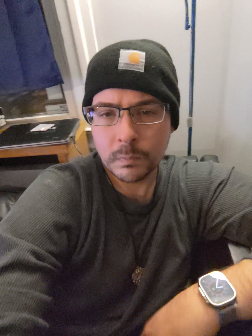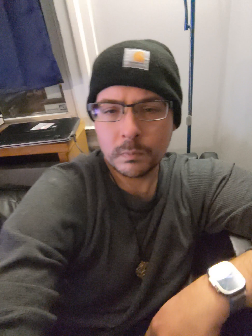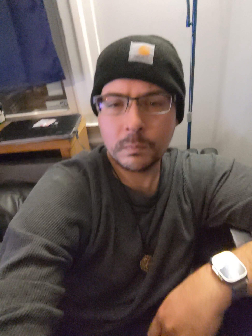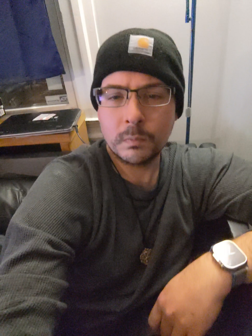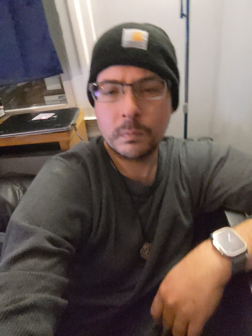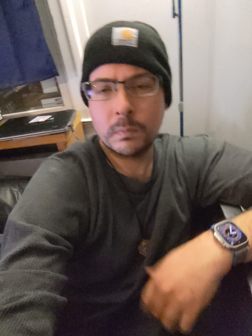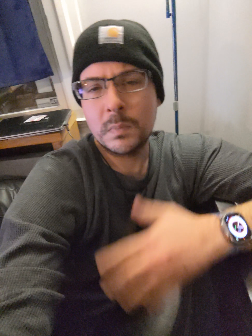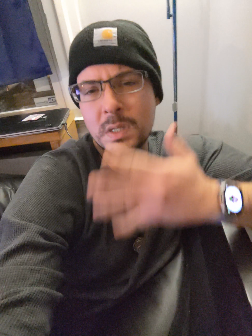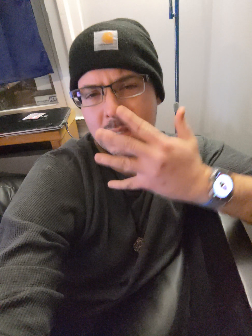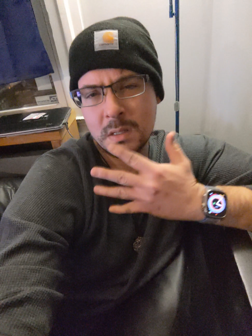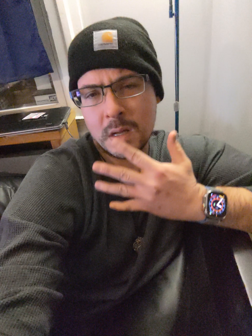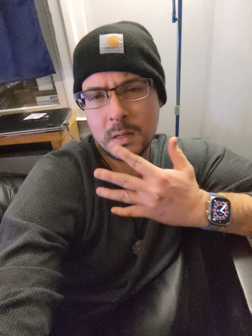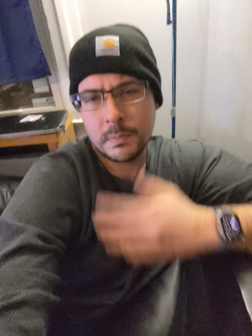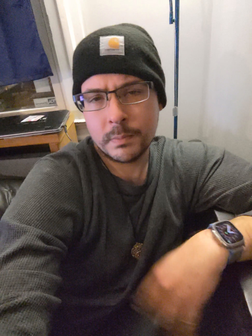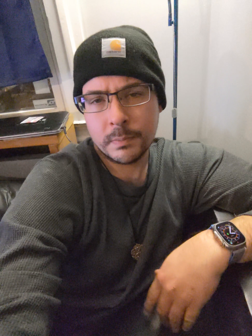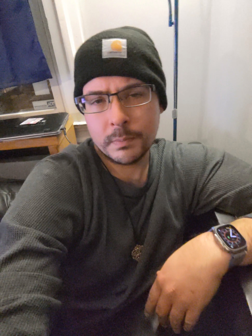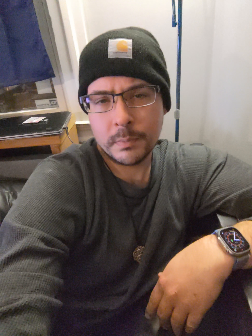sad